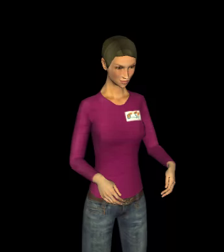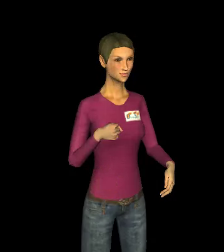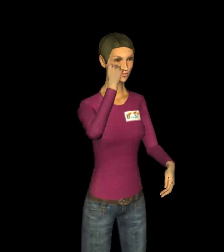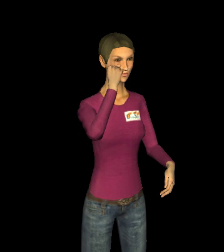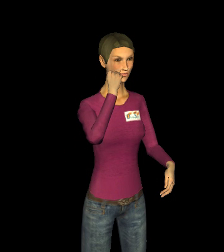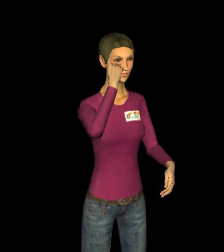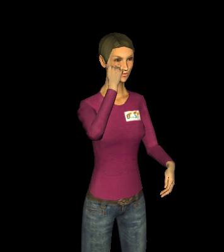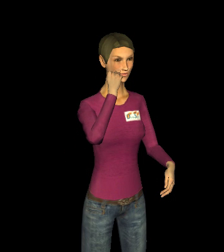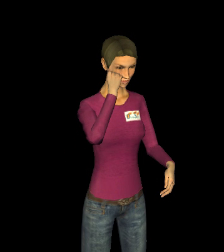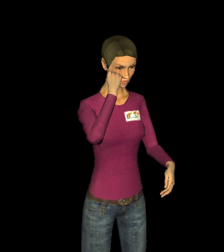معجنات